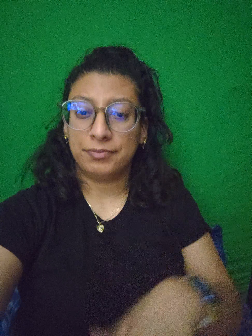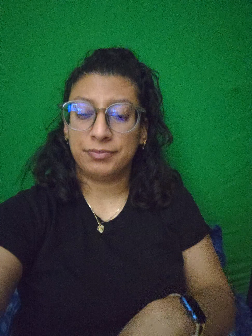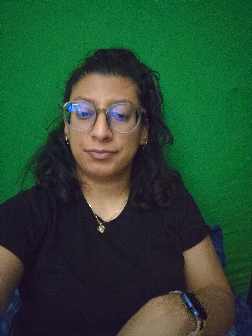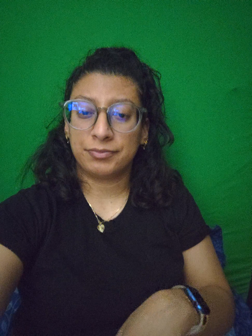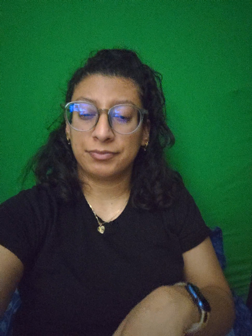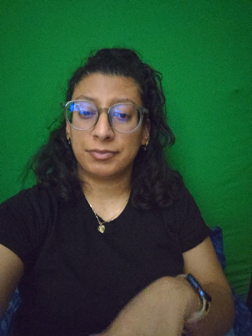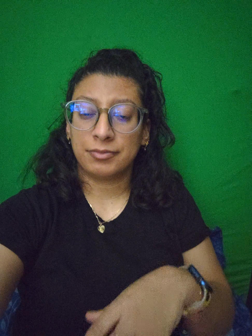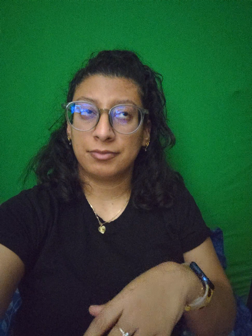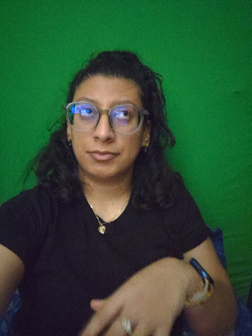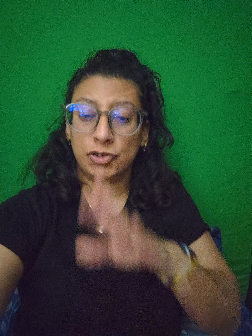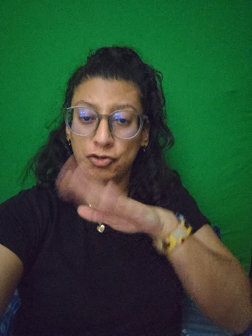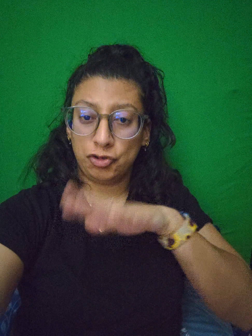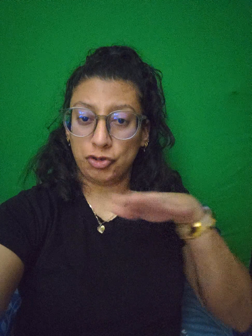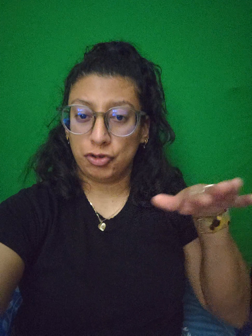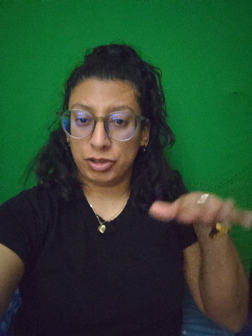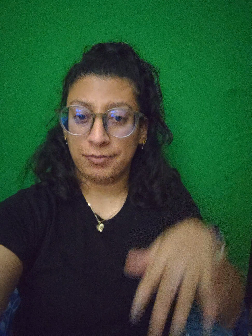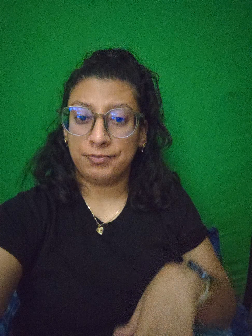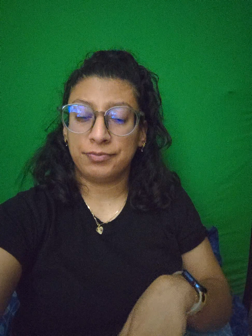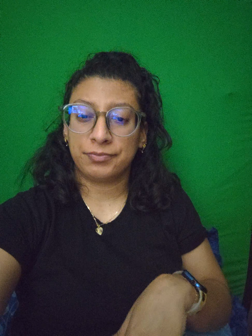child